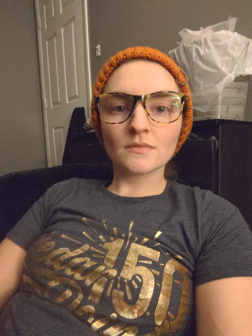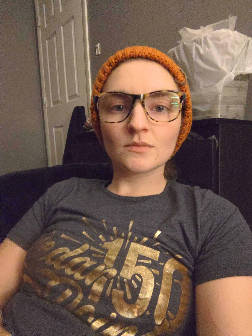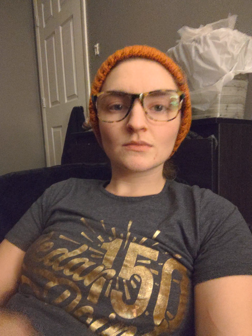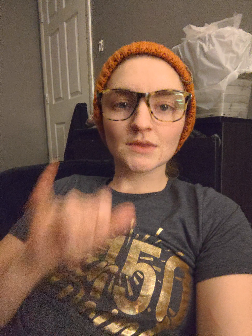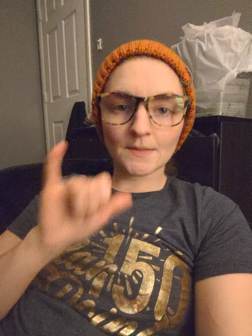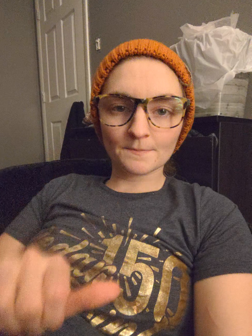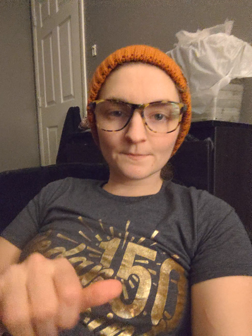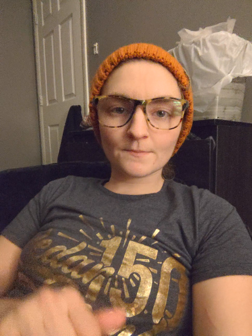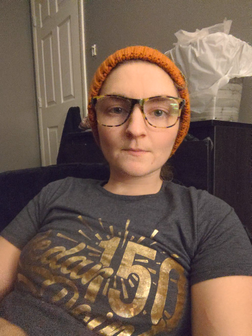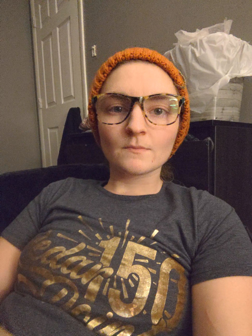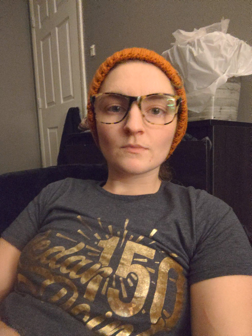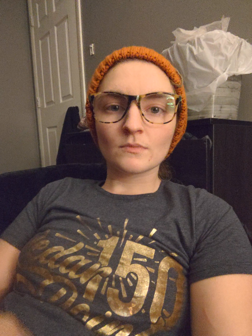stay